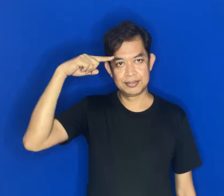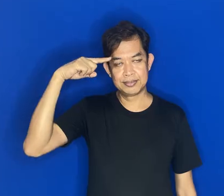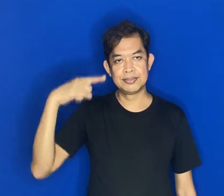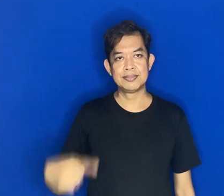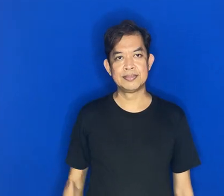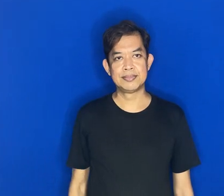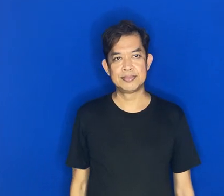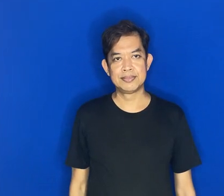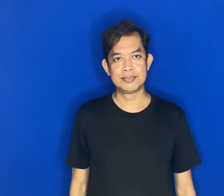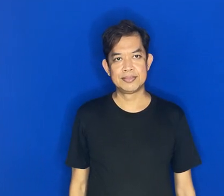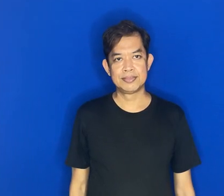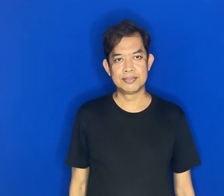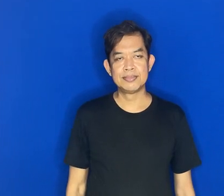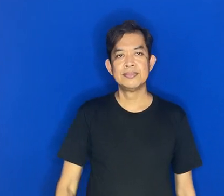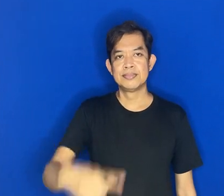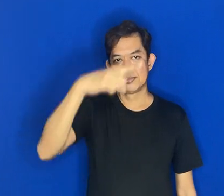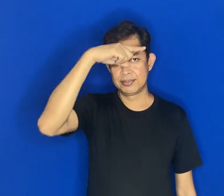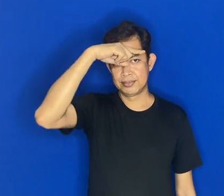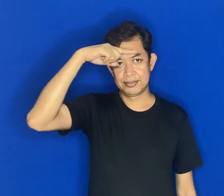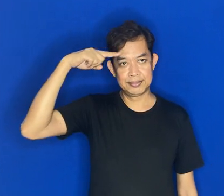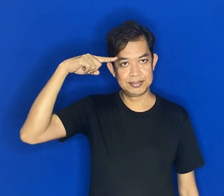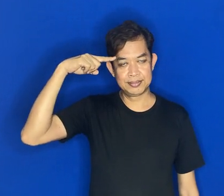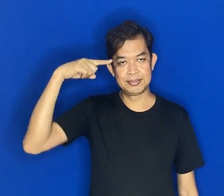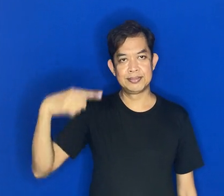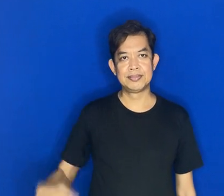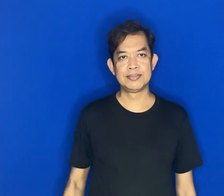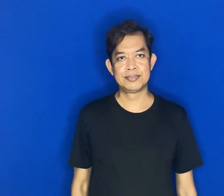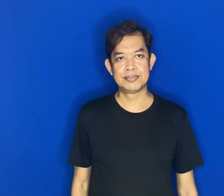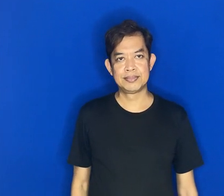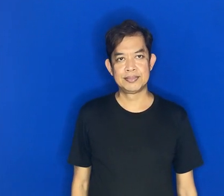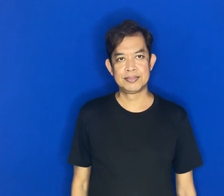black